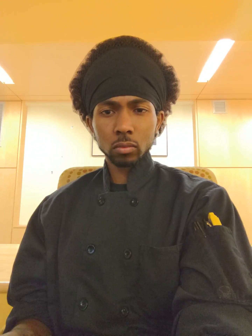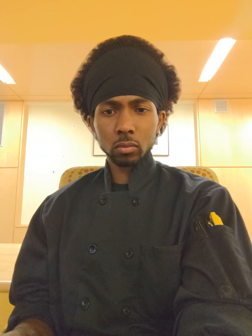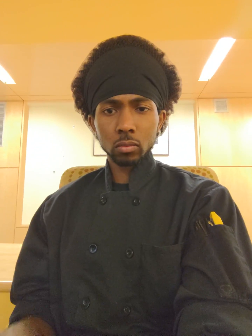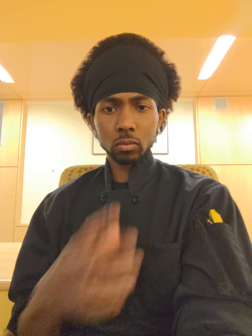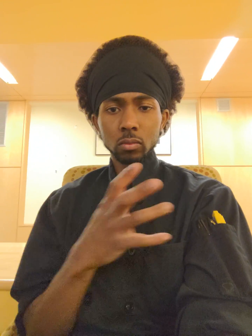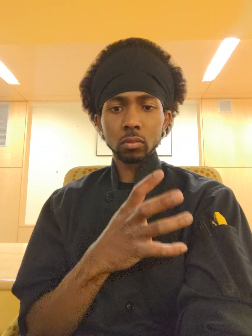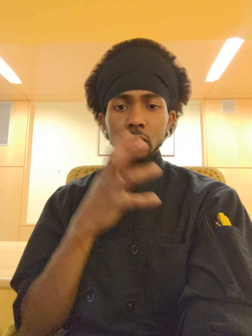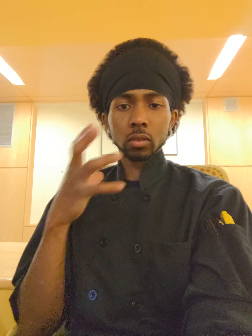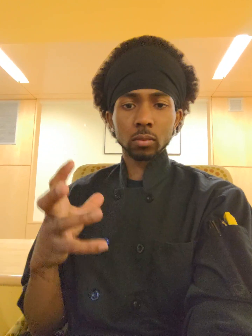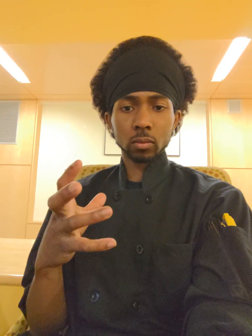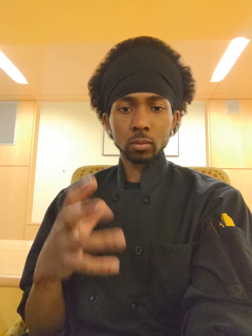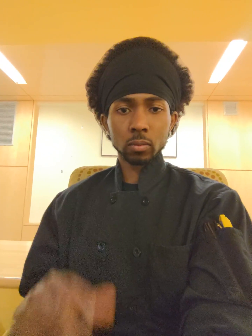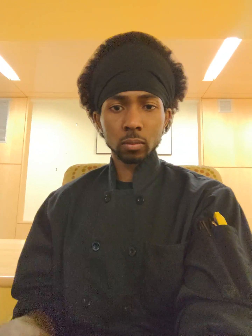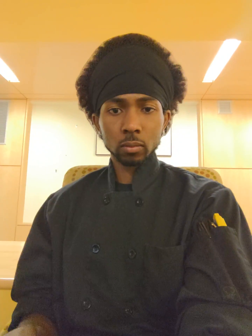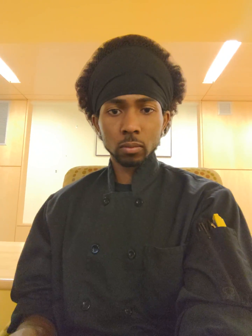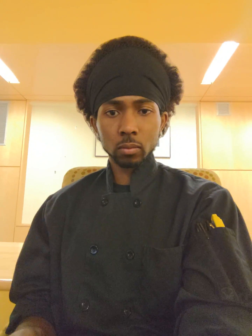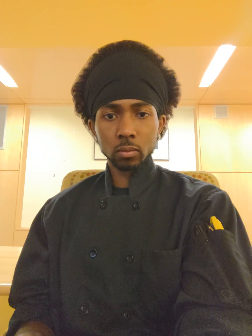a lot